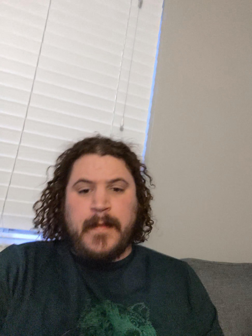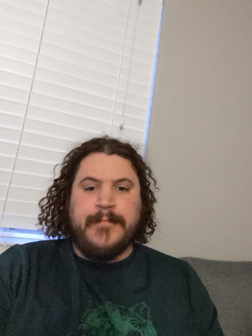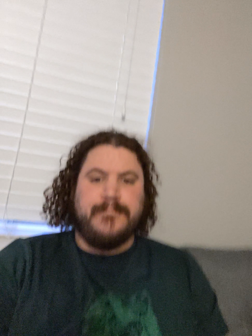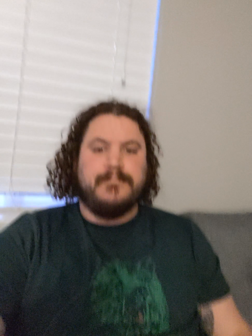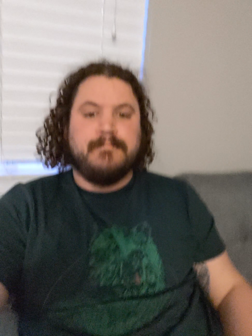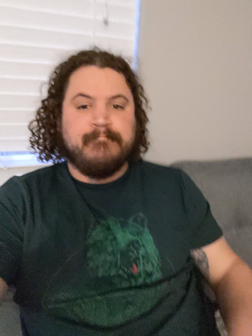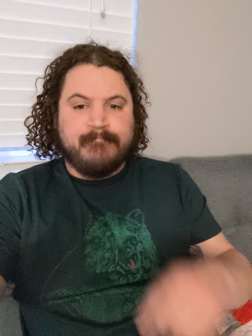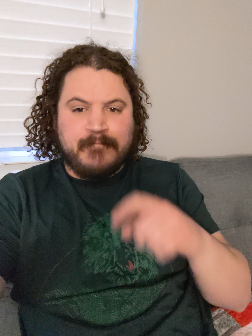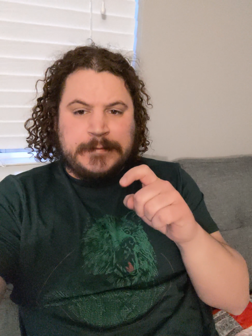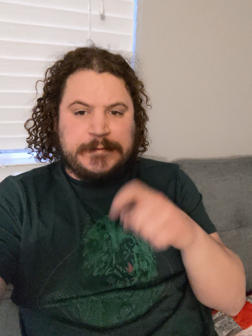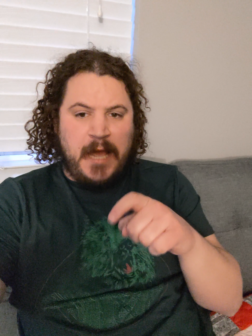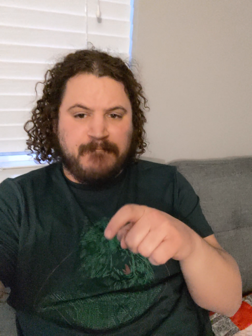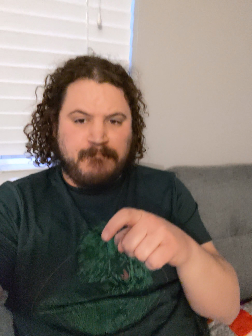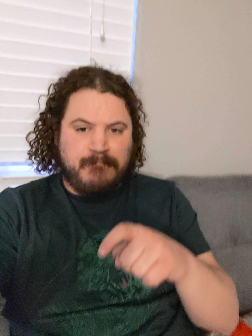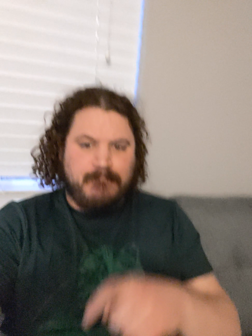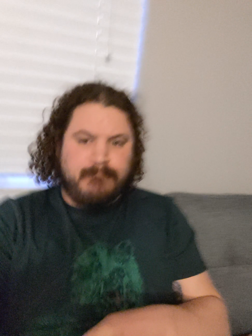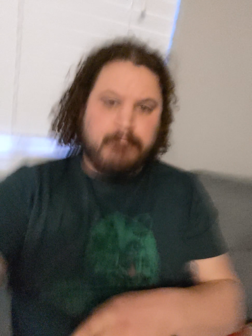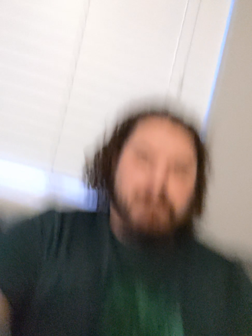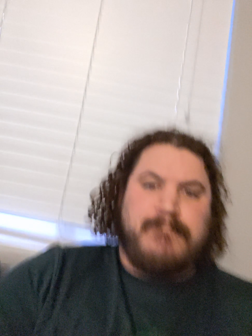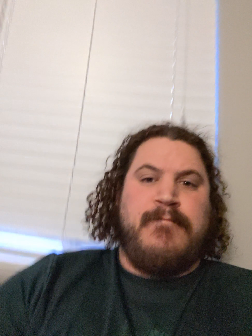time